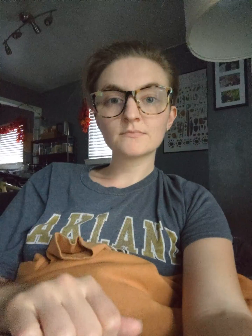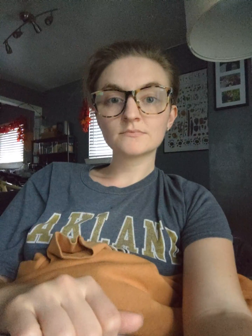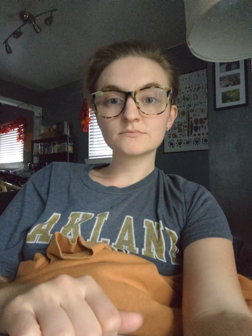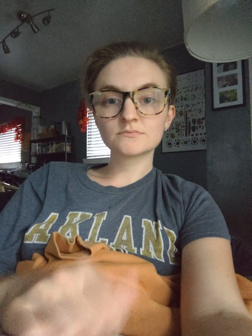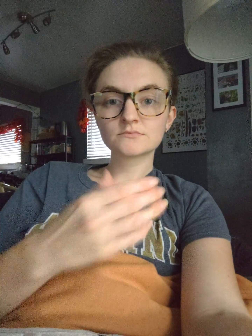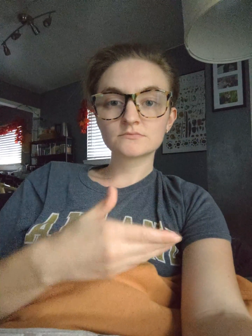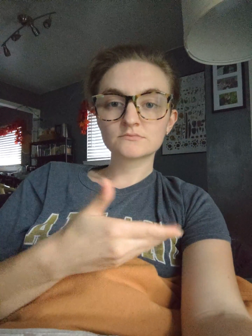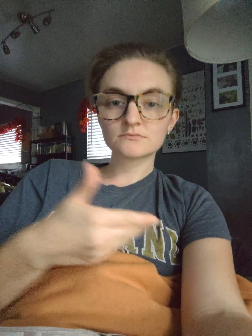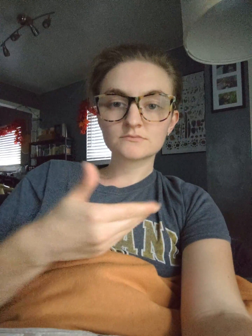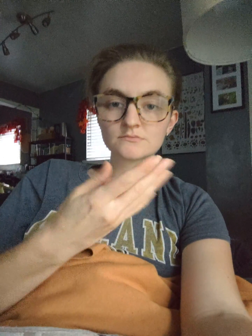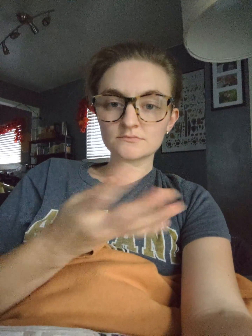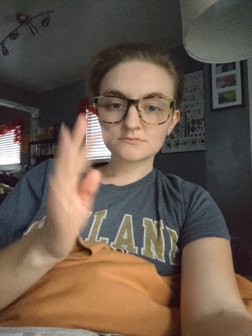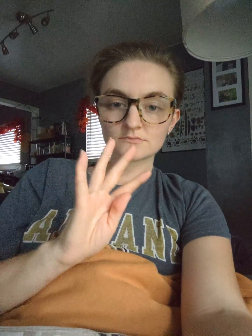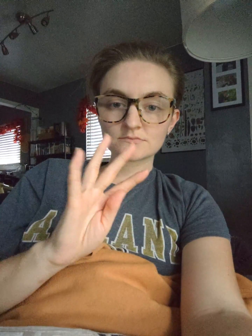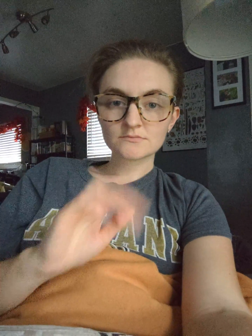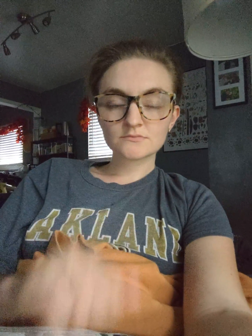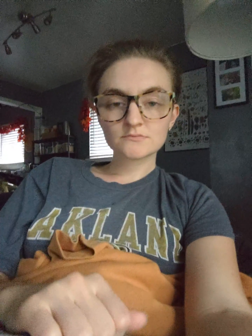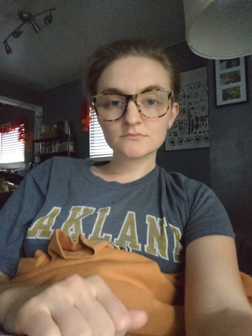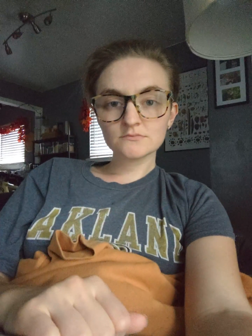crib